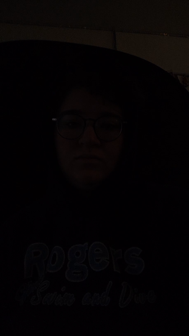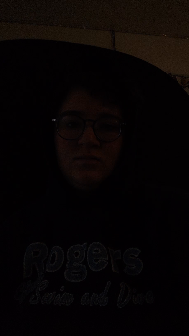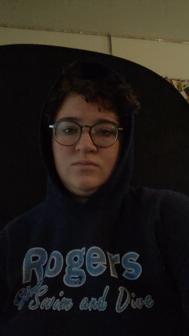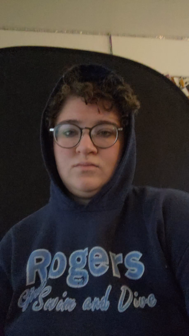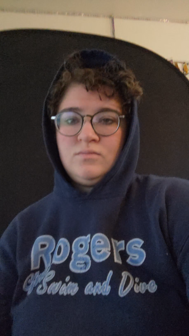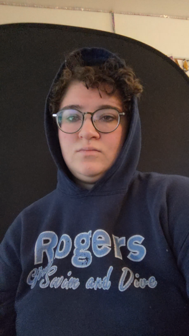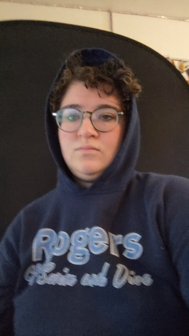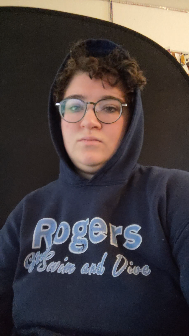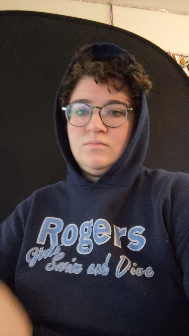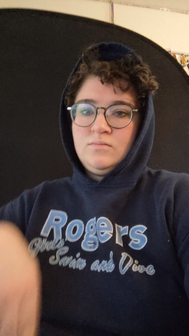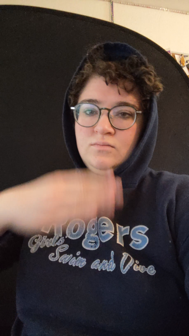kick